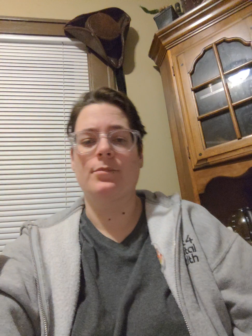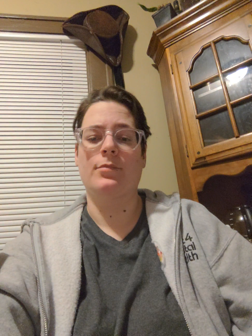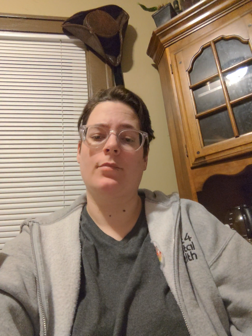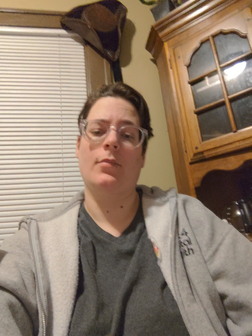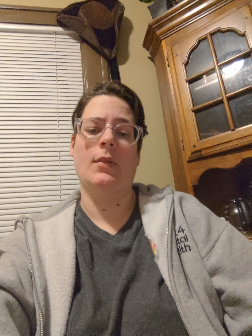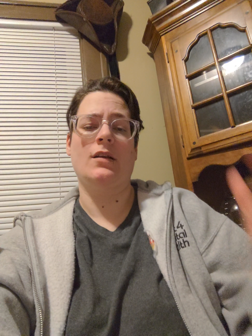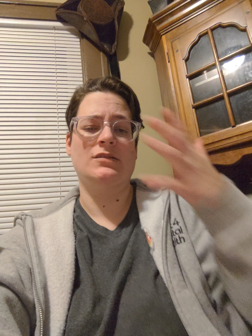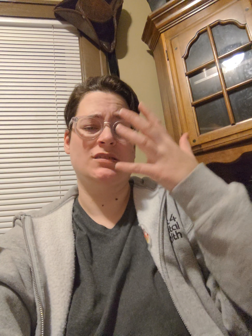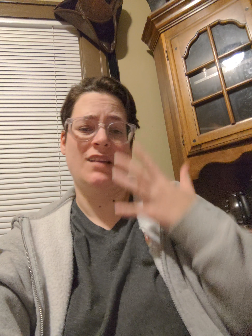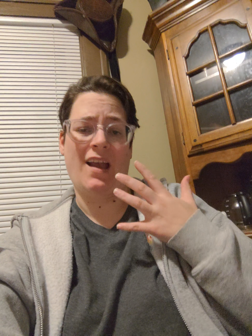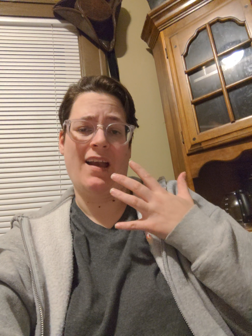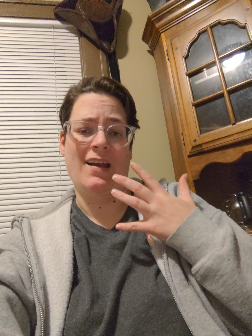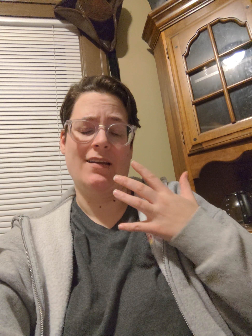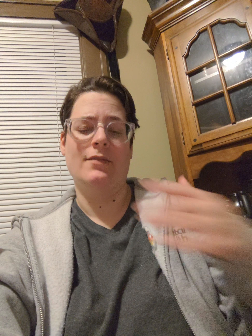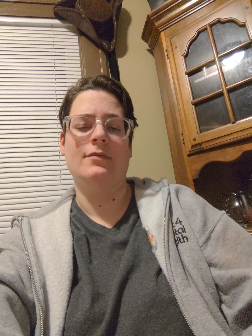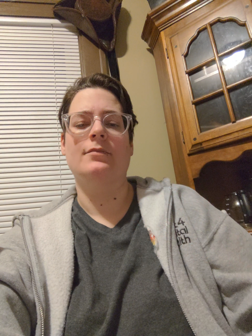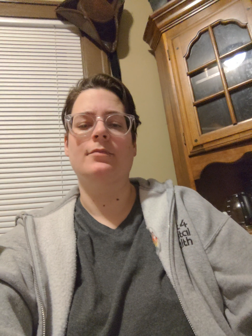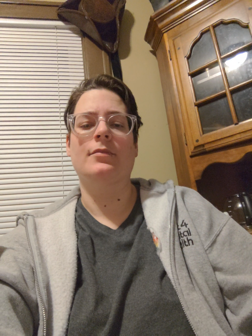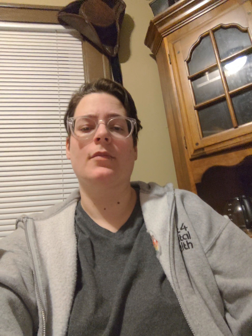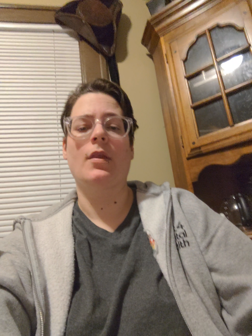sad